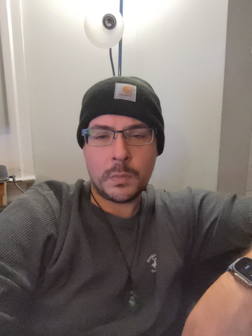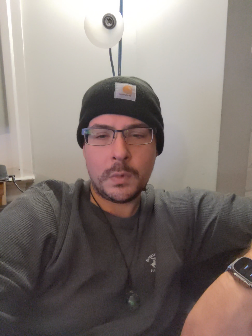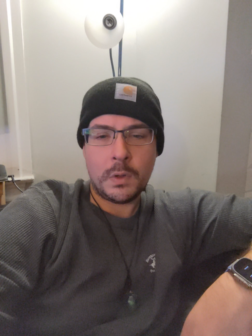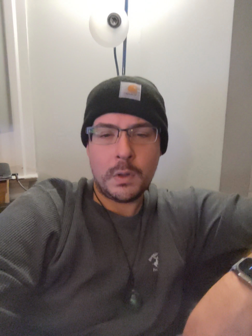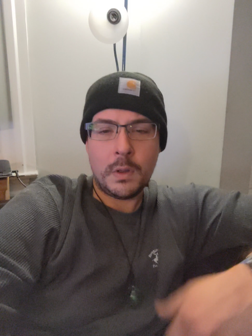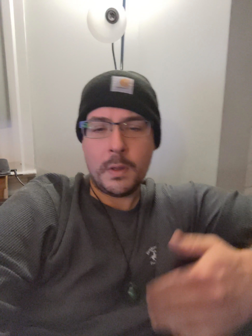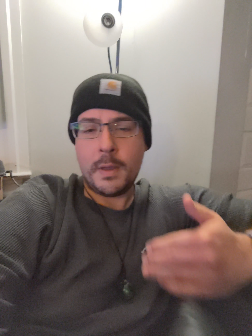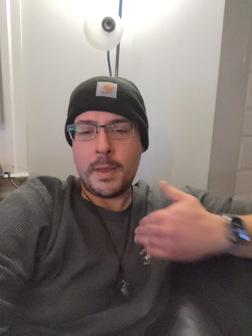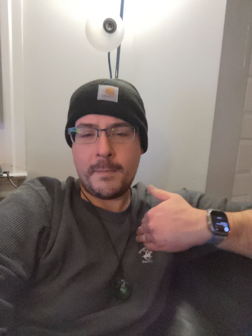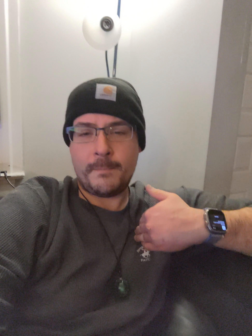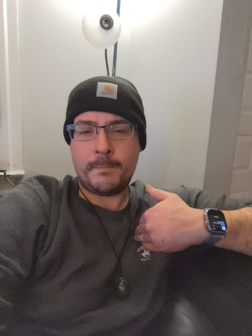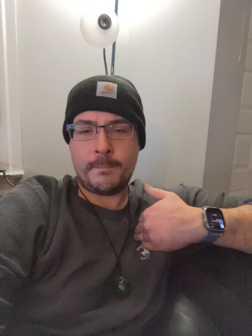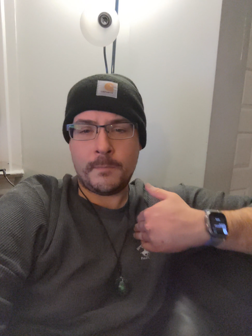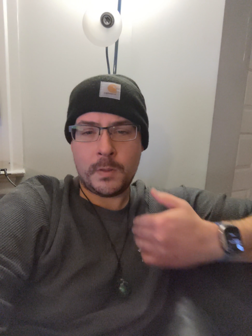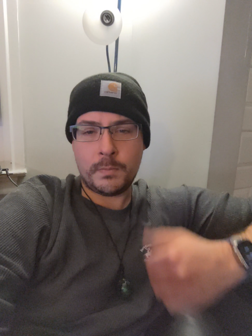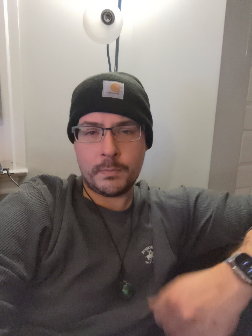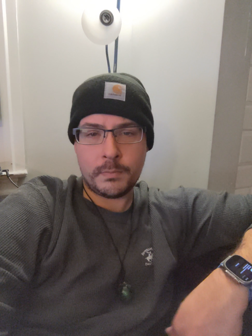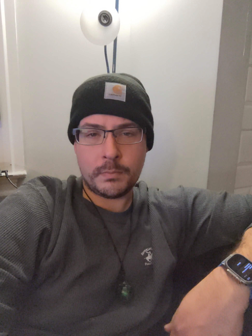have